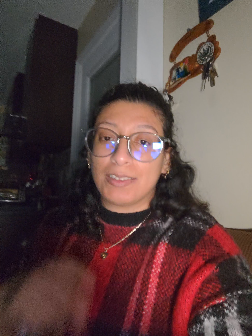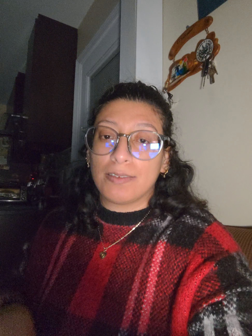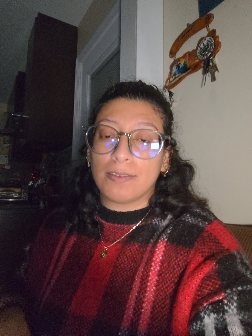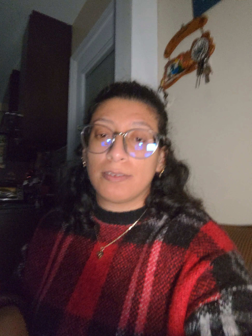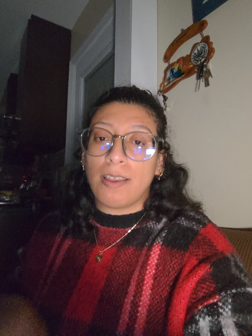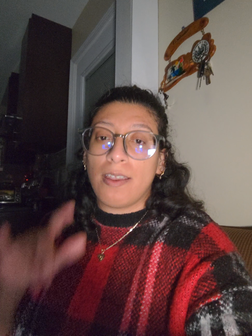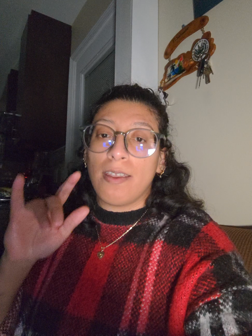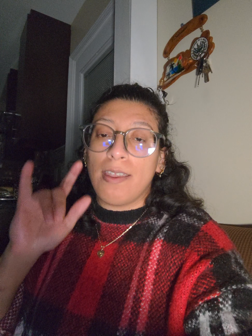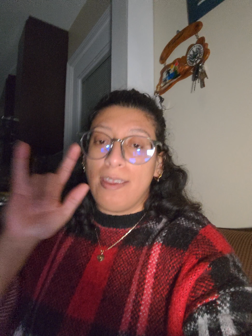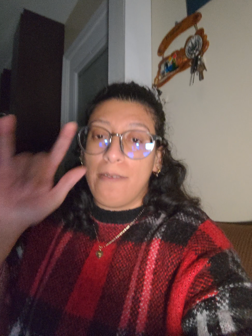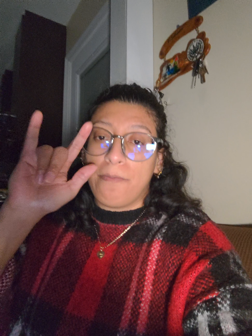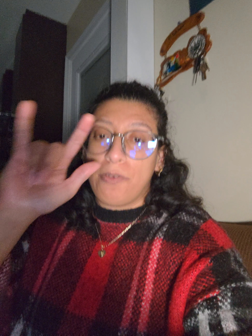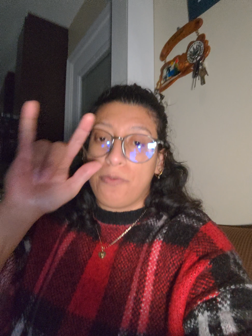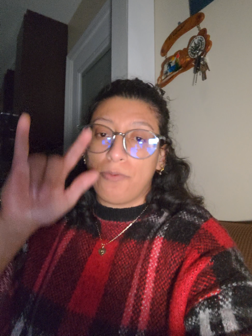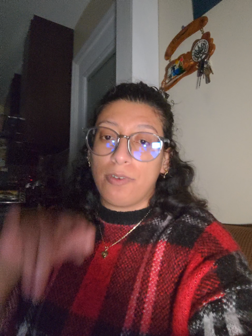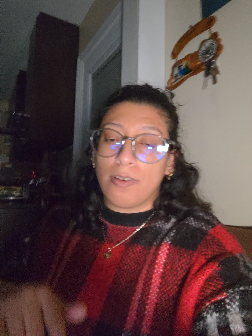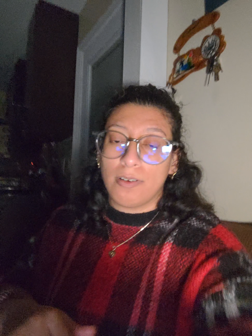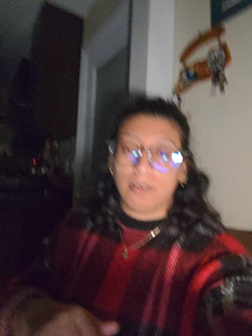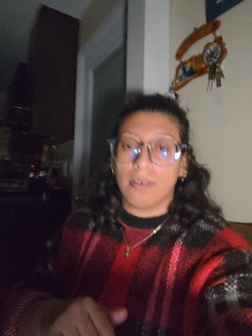airplane